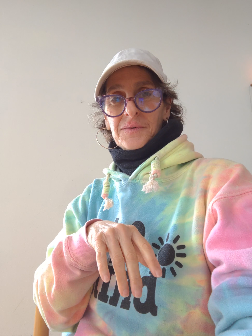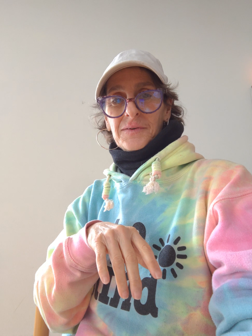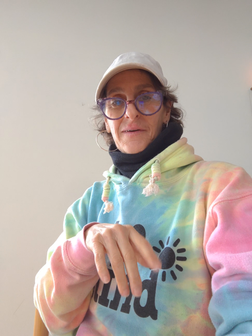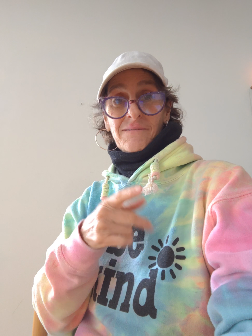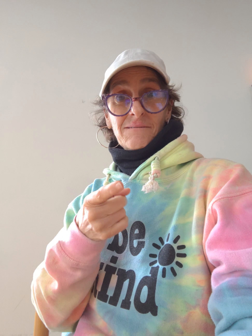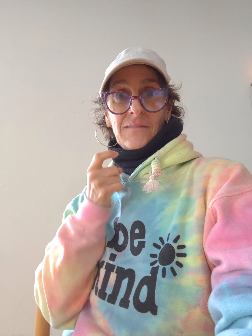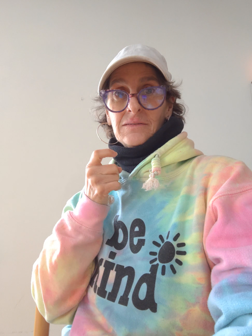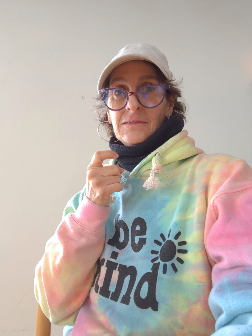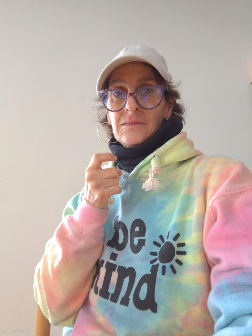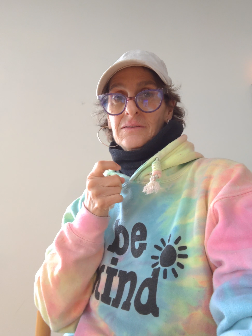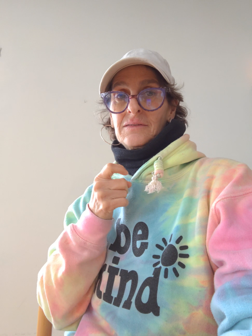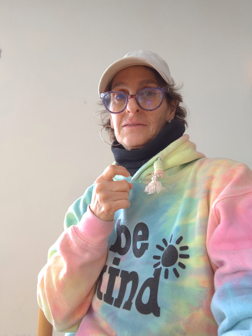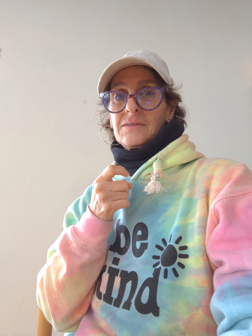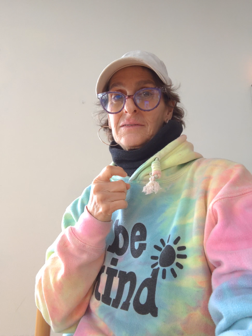fast